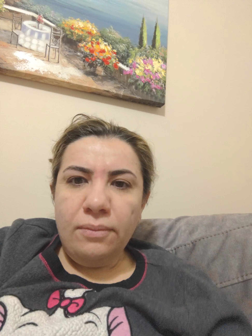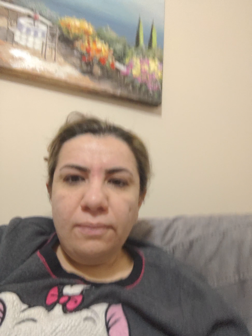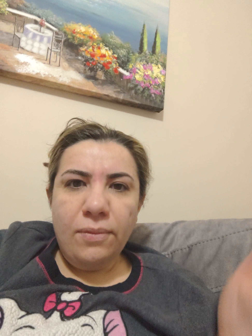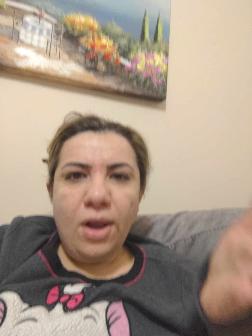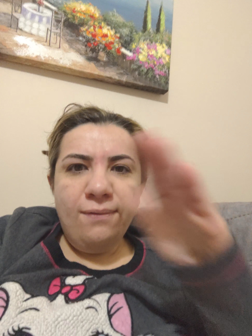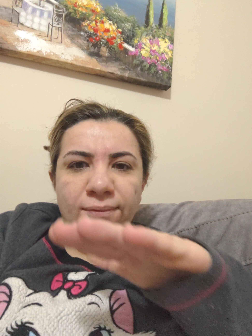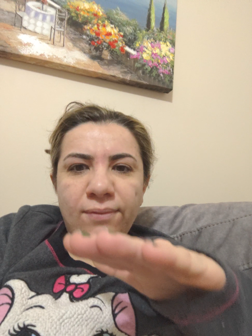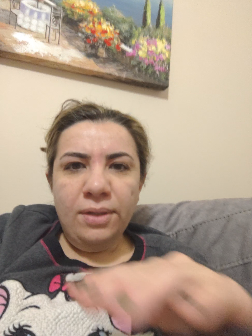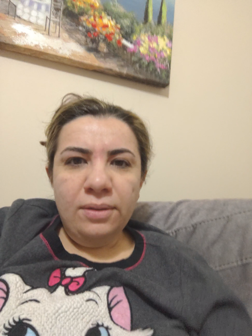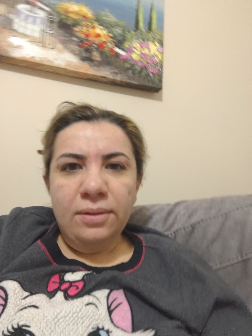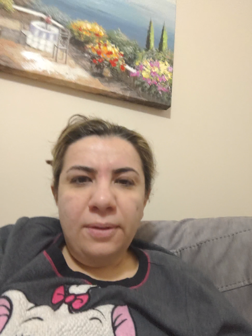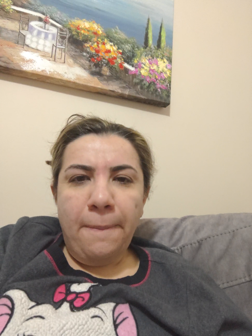on